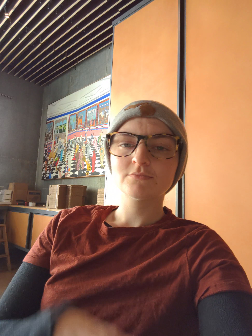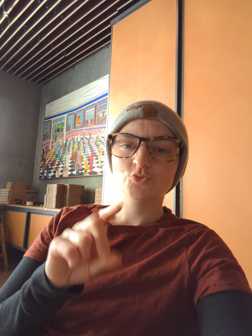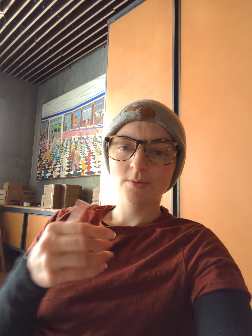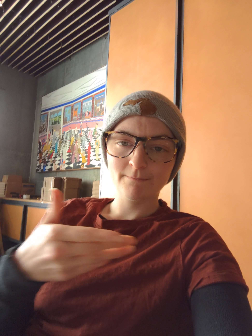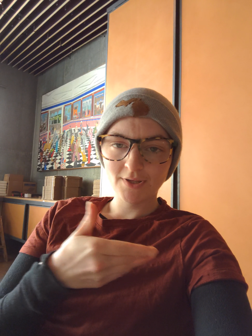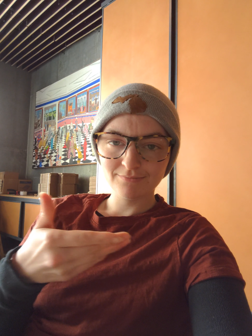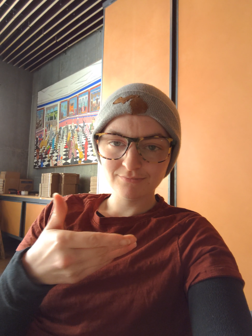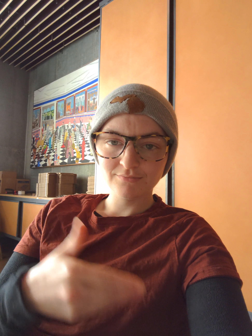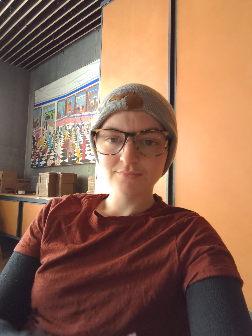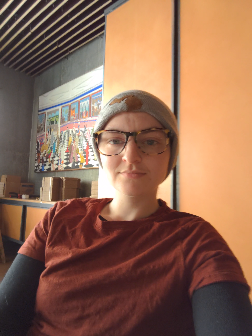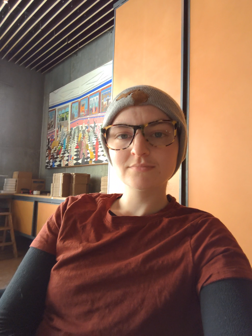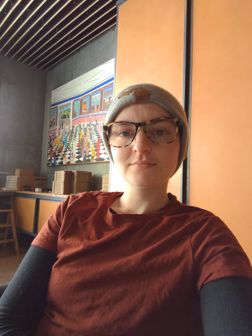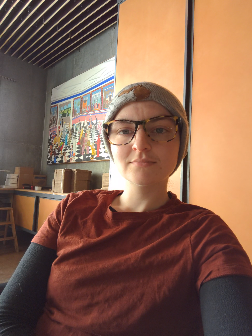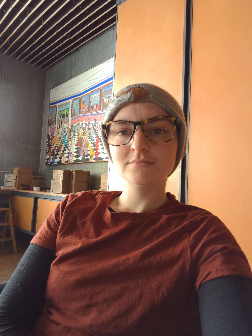puppy